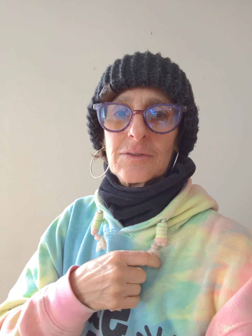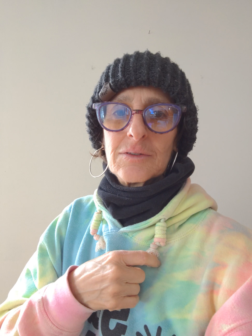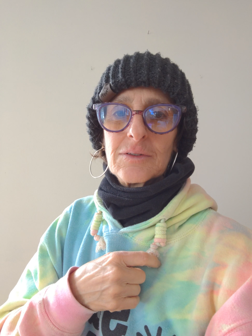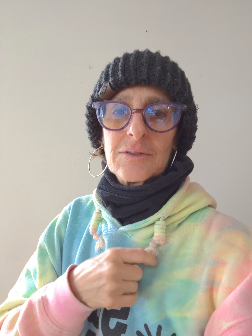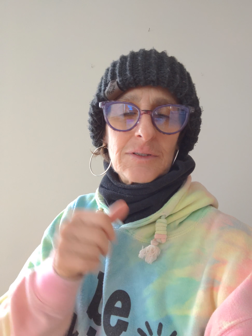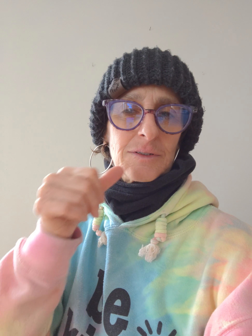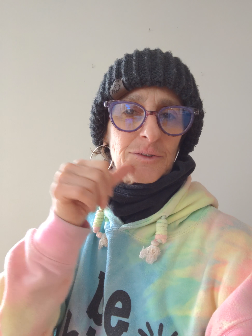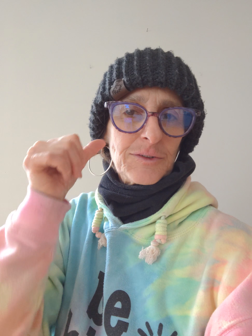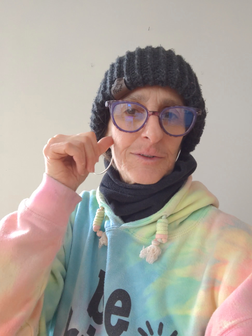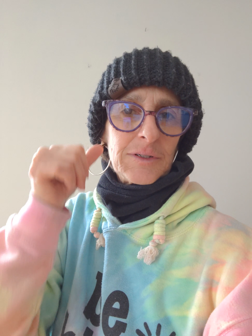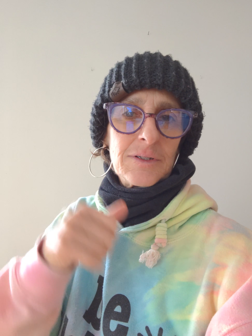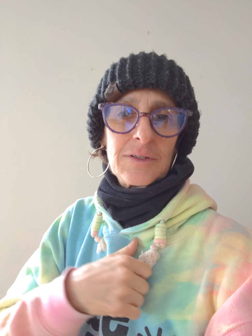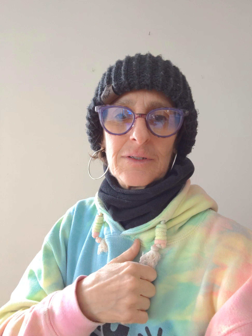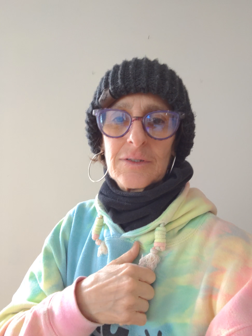yesterday